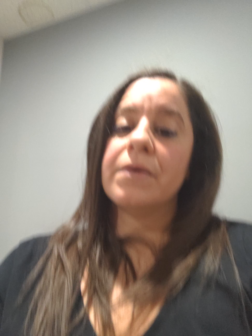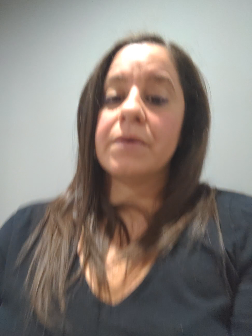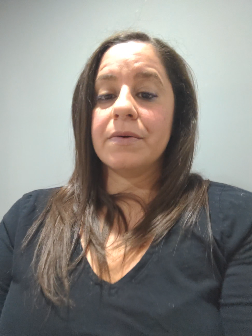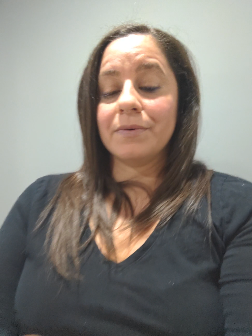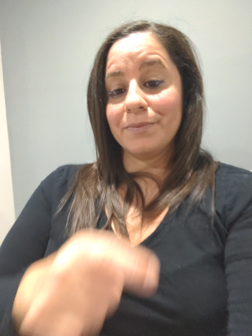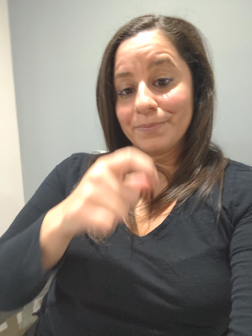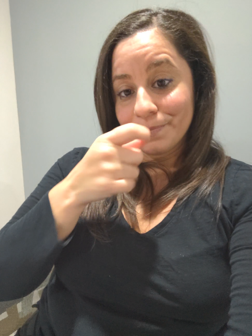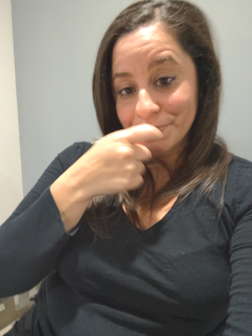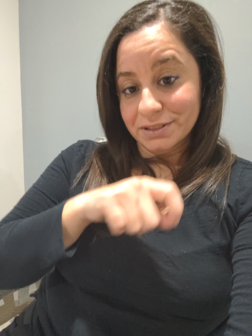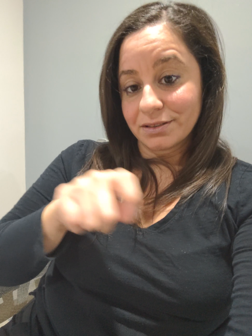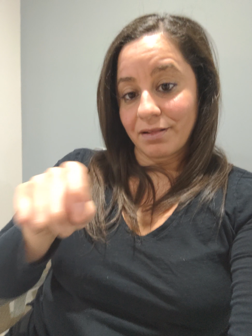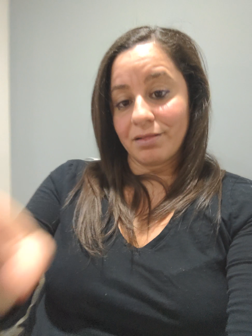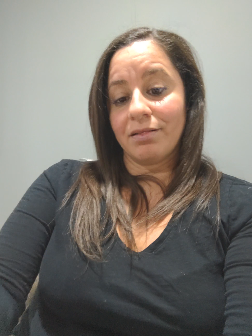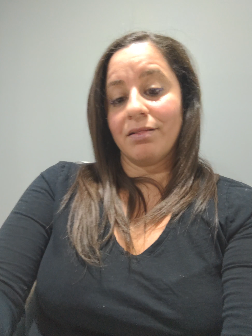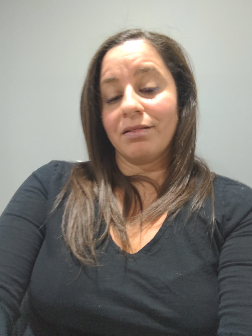pencil